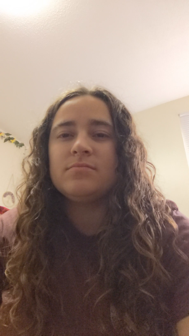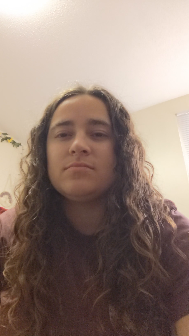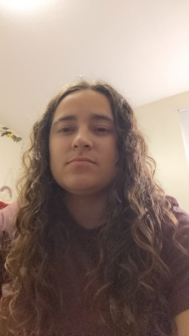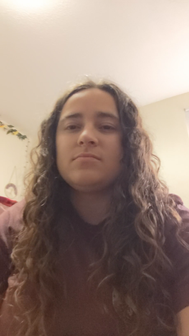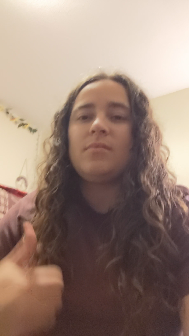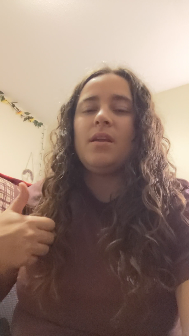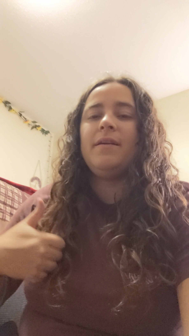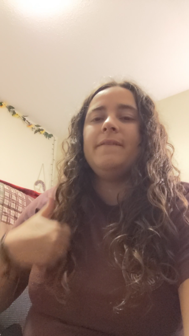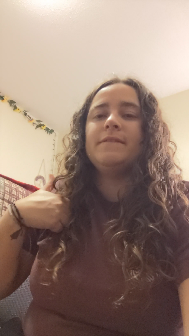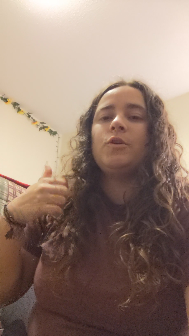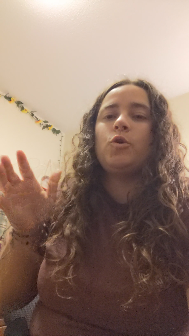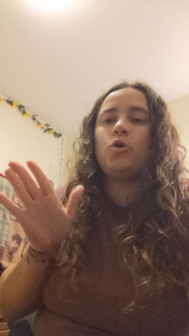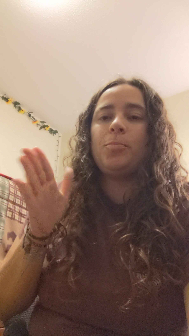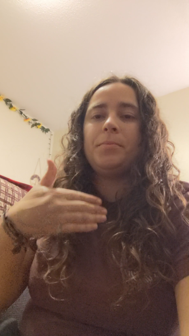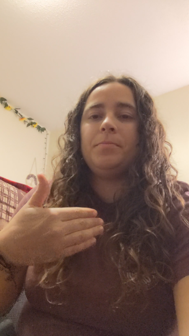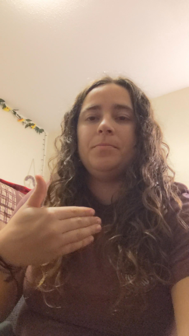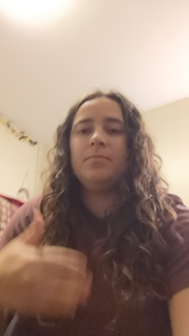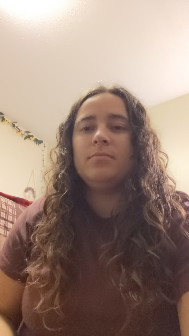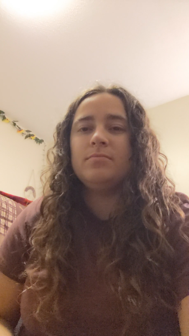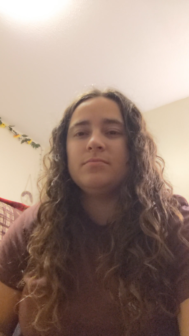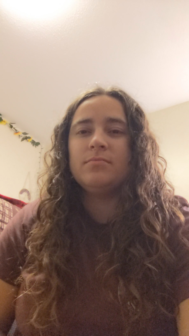living room